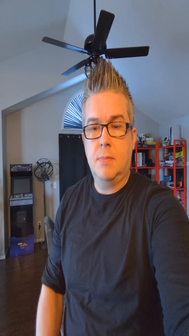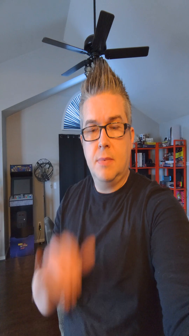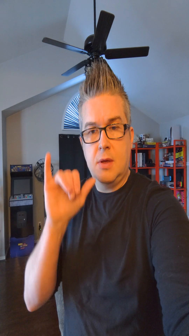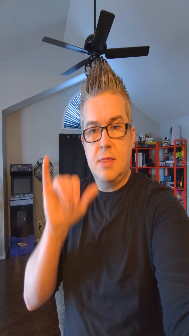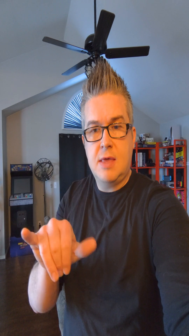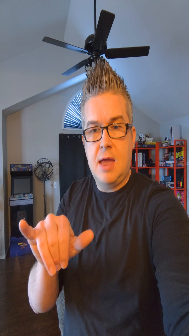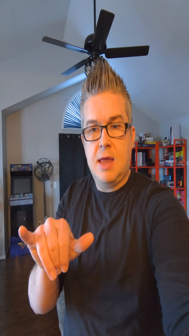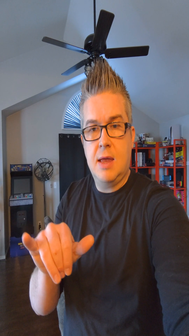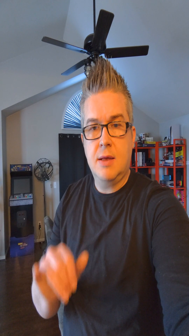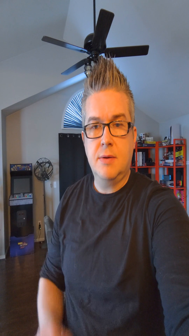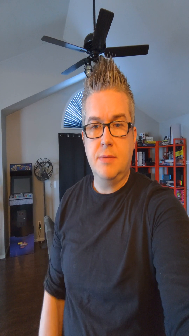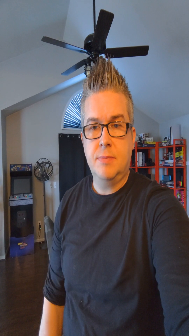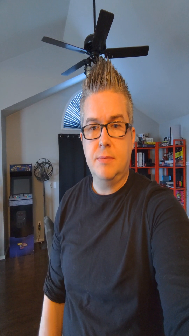that